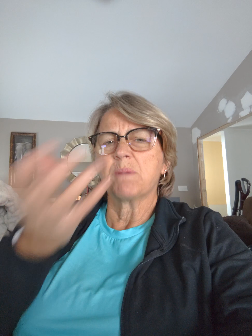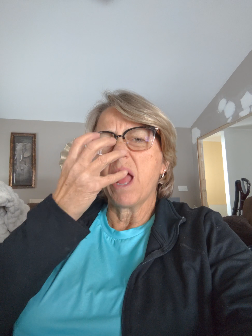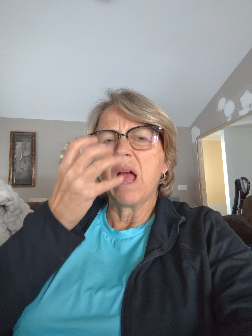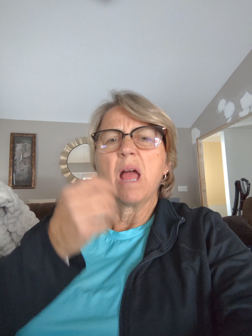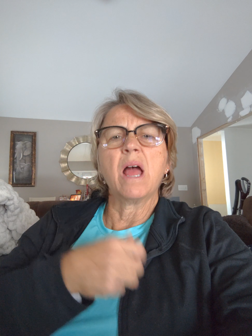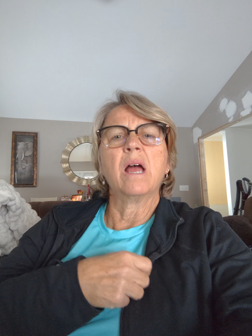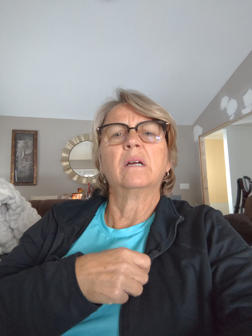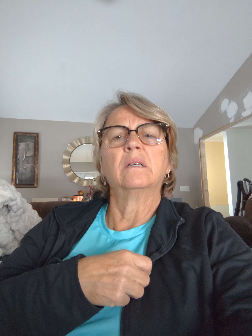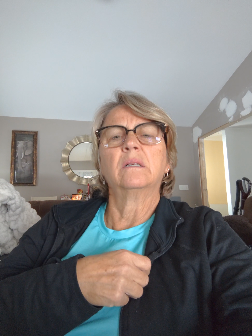mad